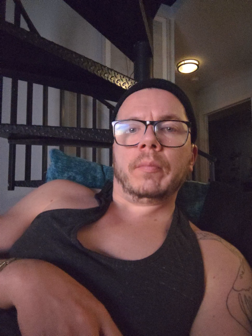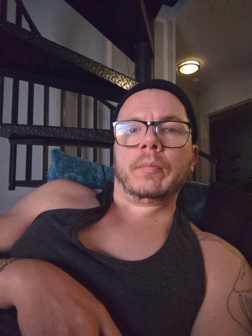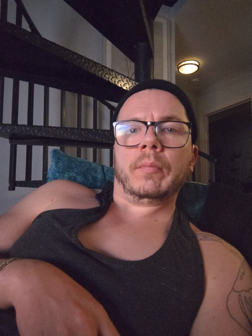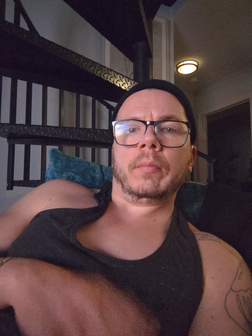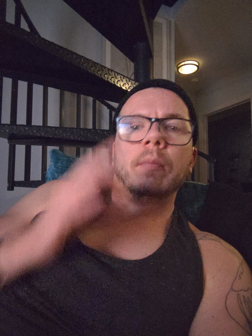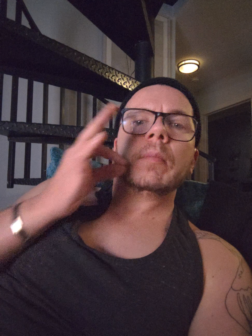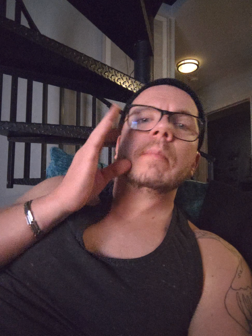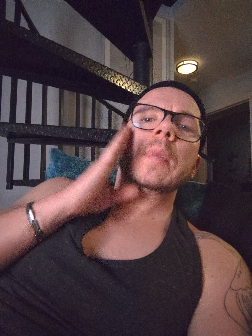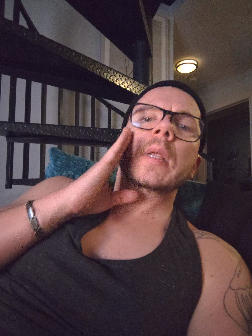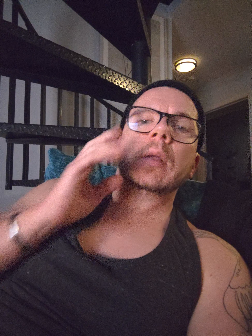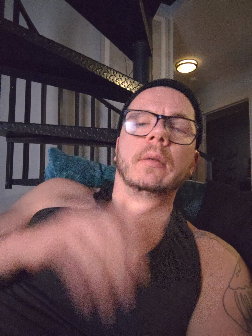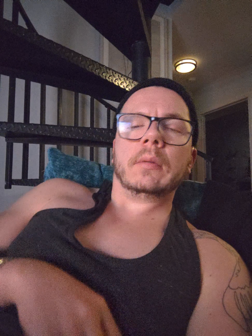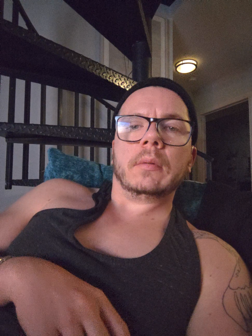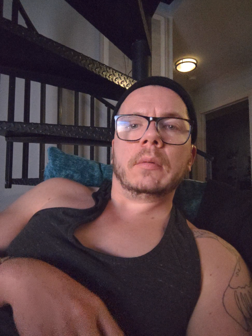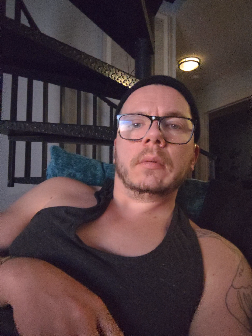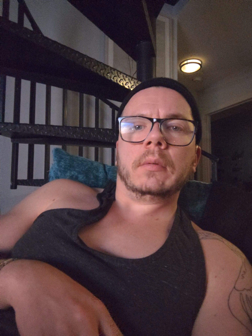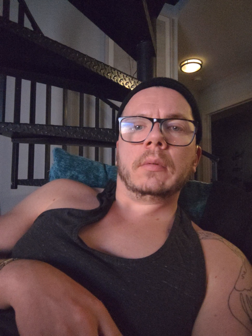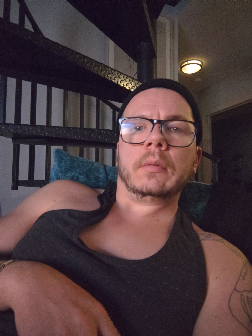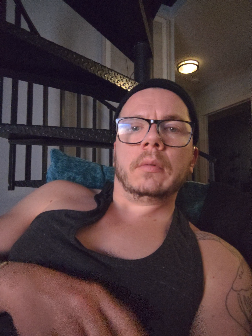bee